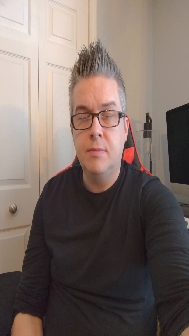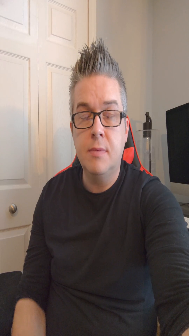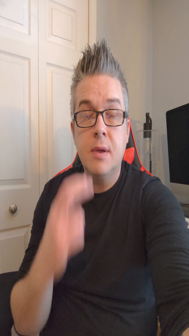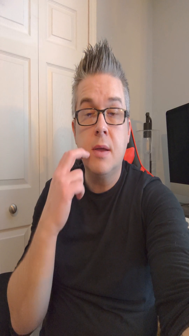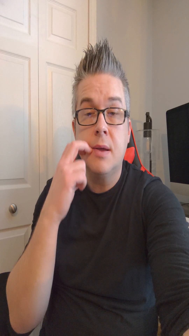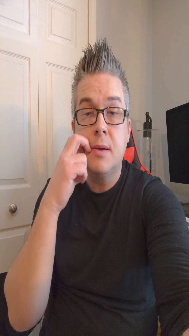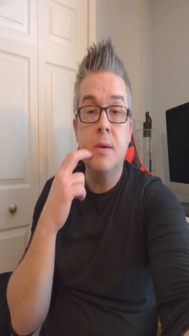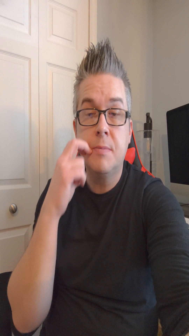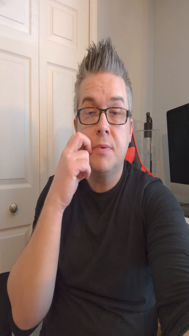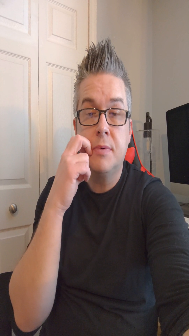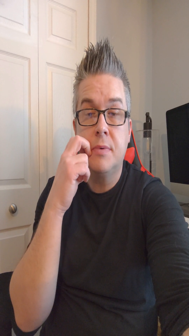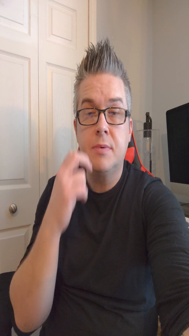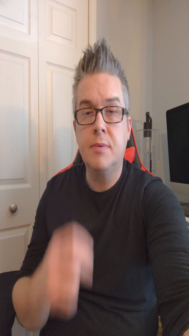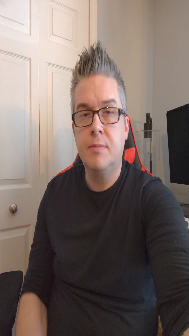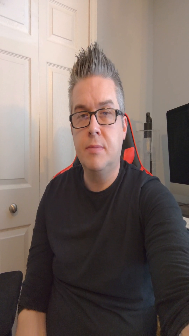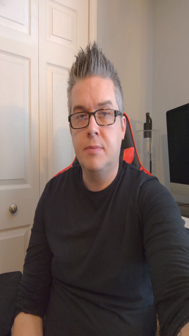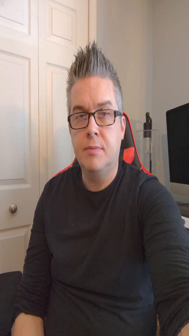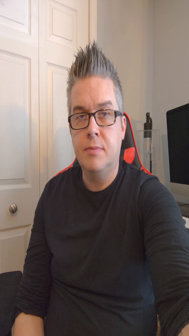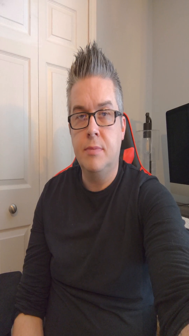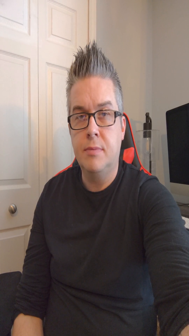gum